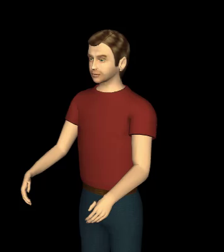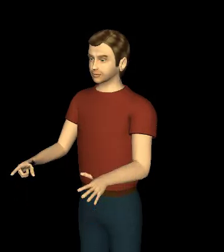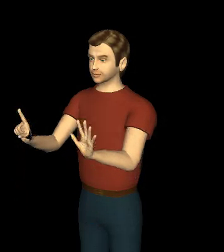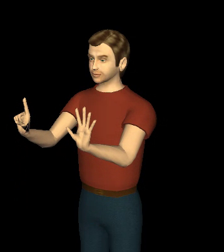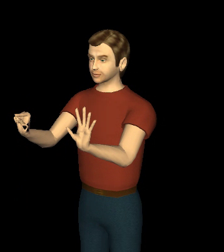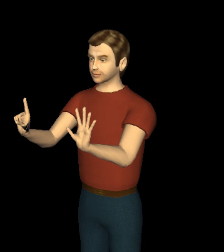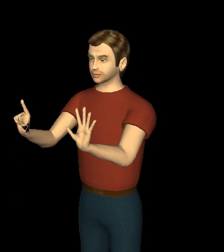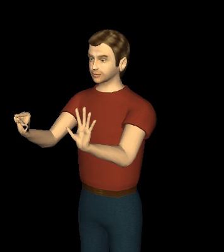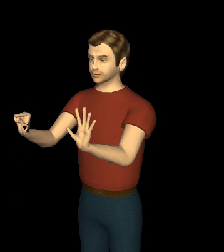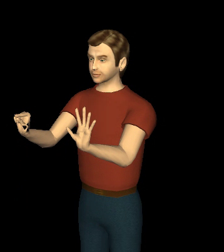70